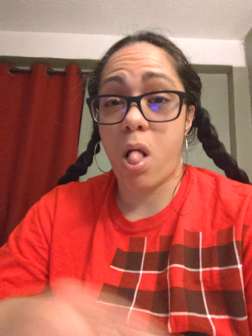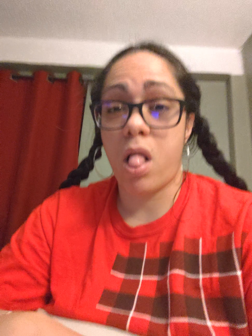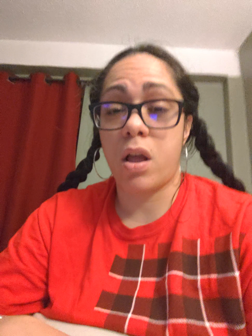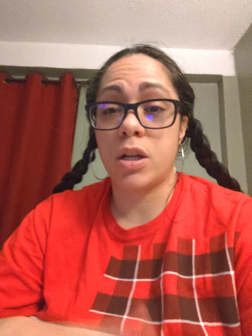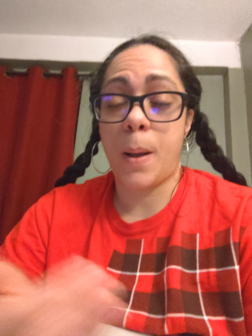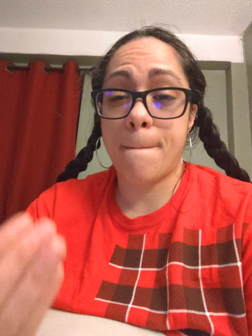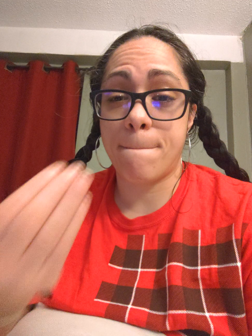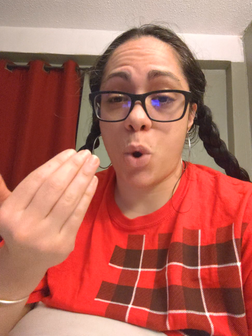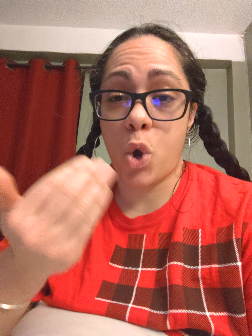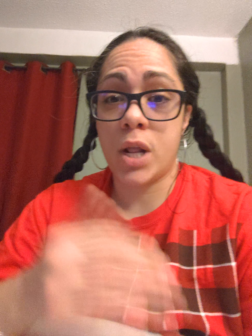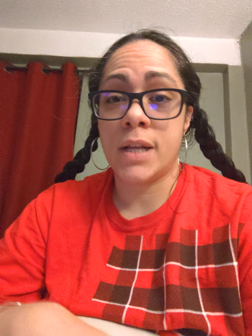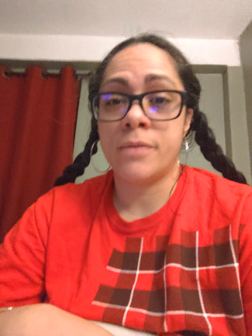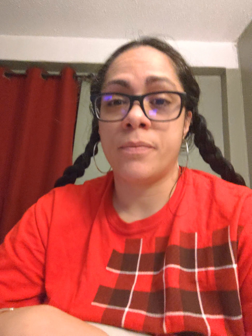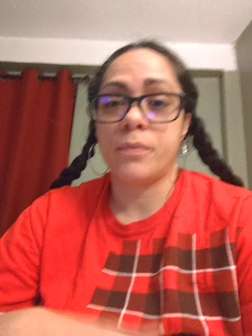morning